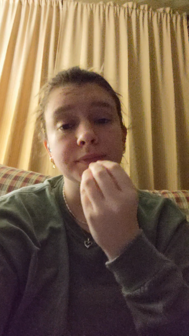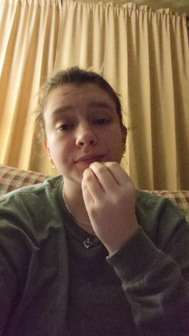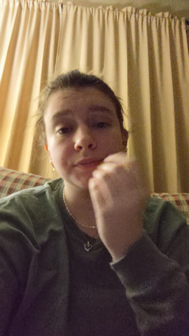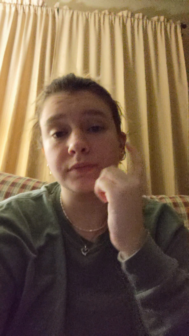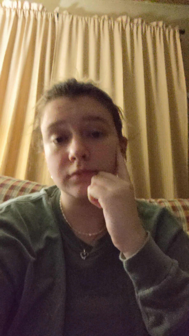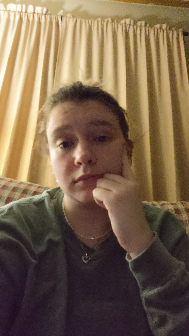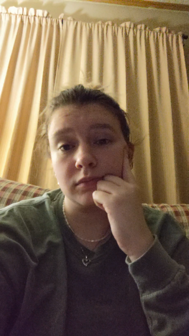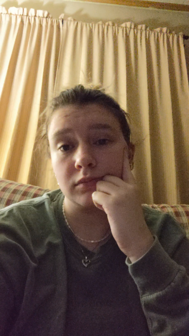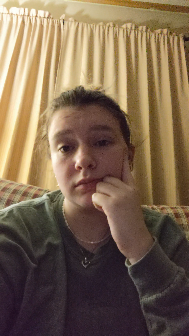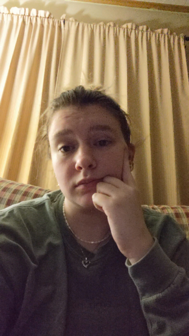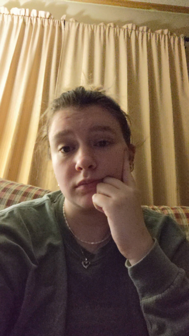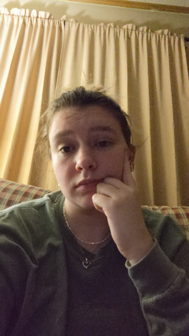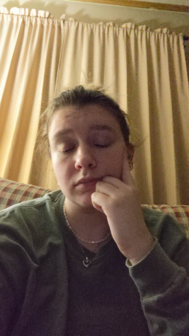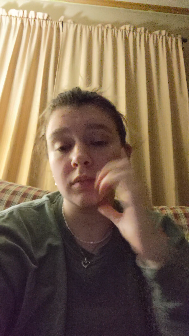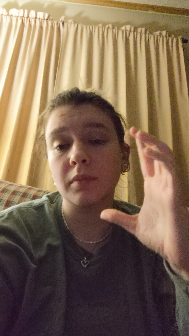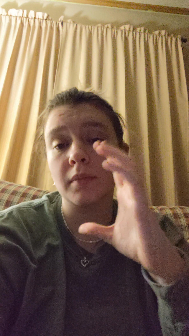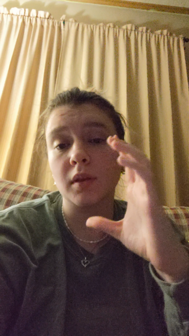ball